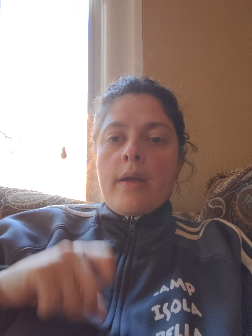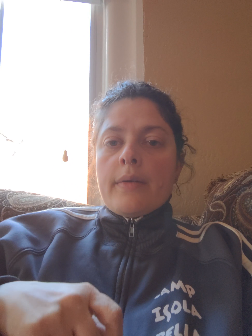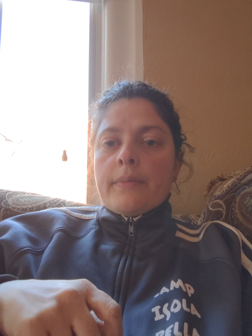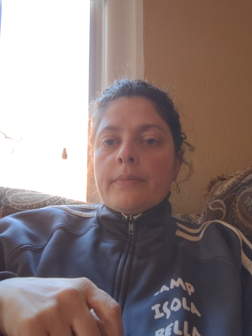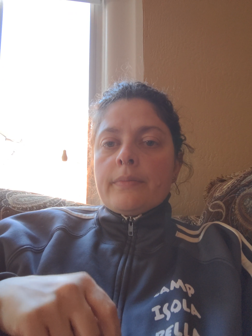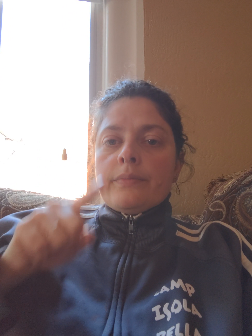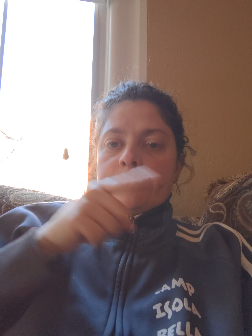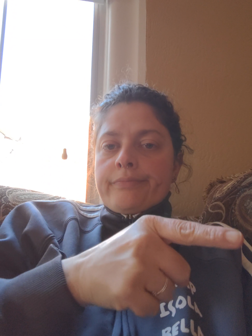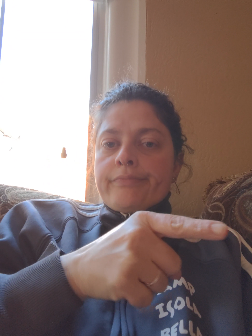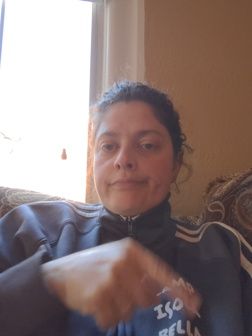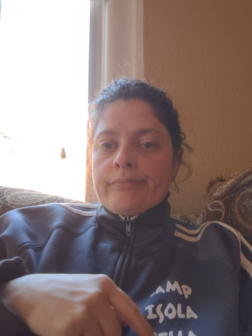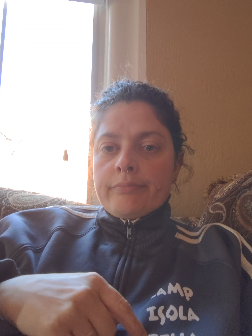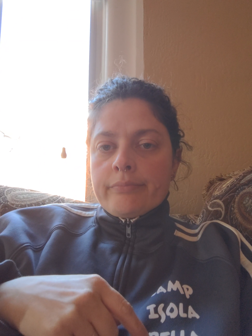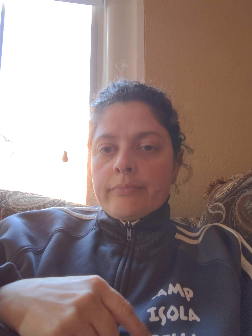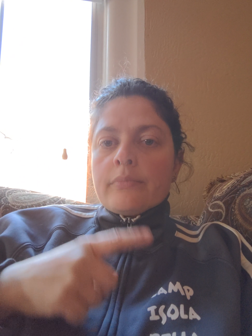he/she/it